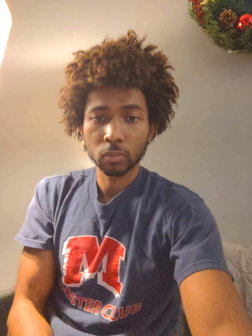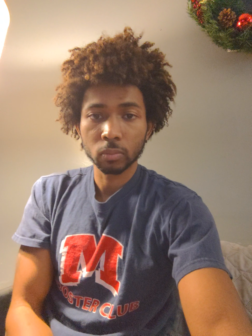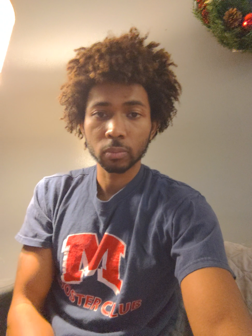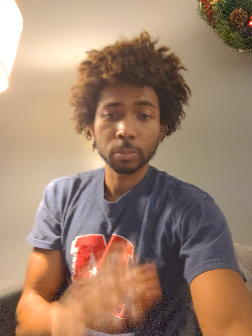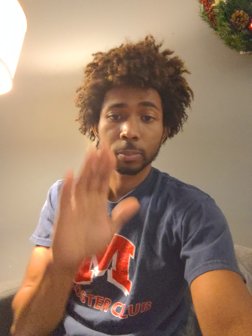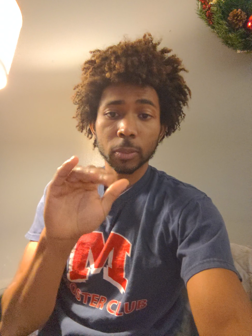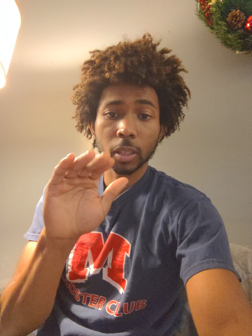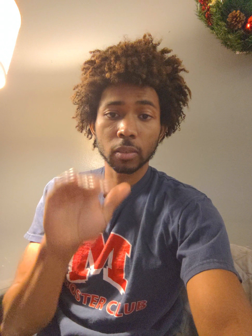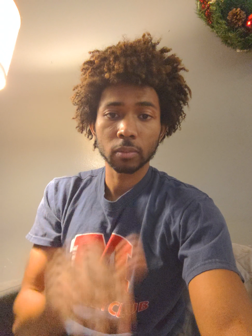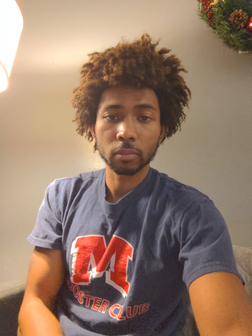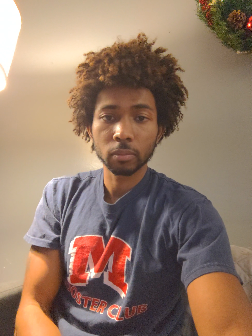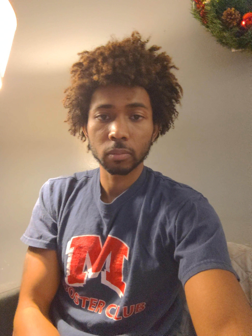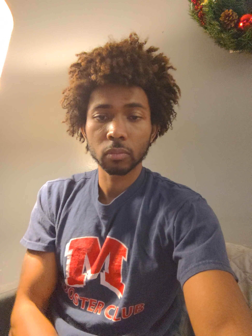bye